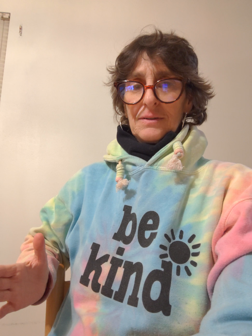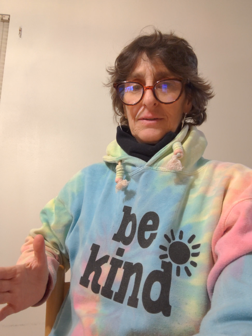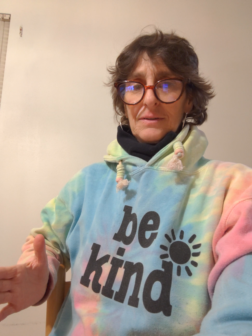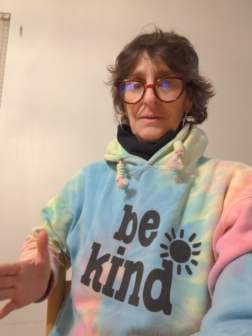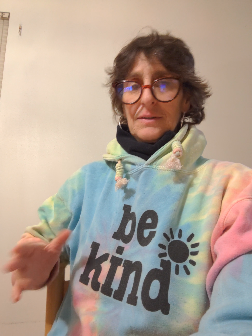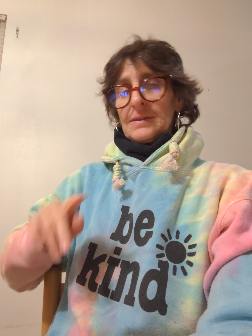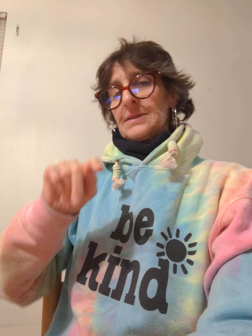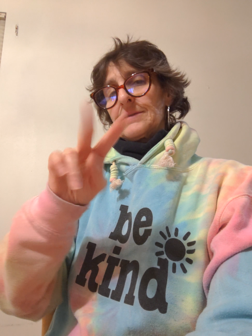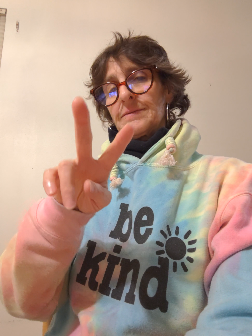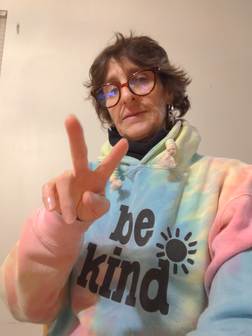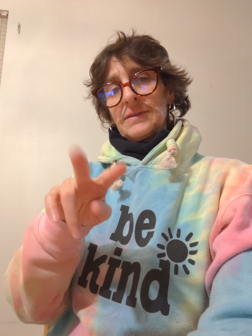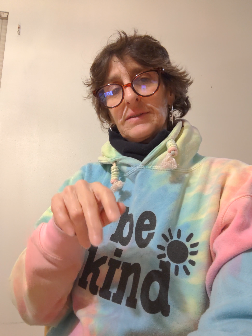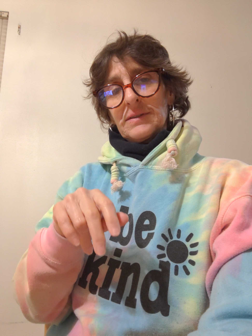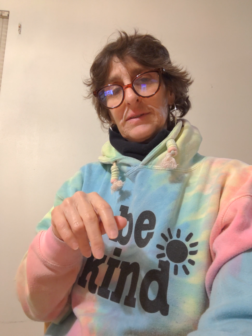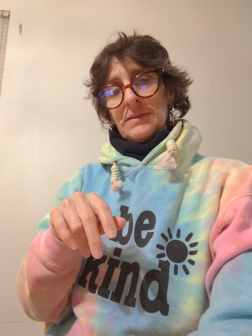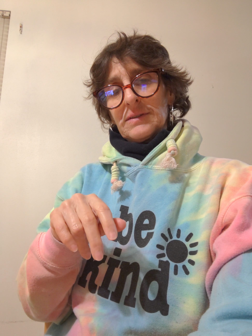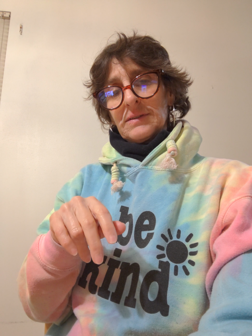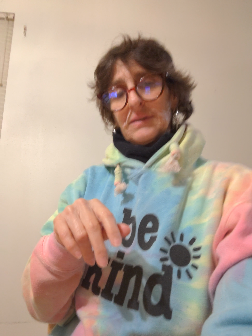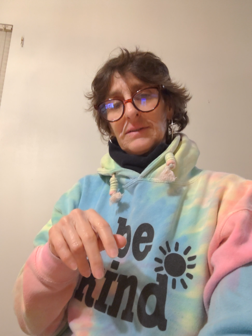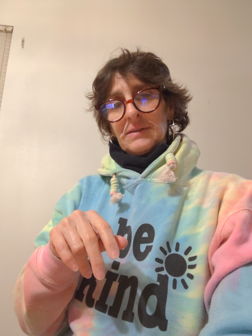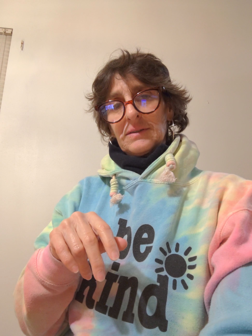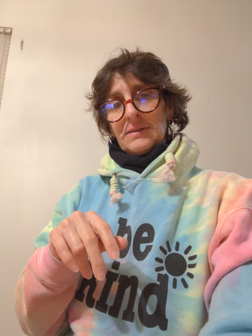TV